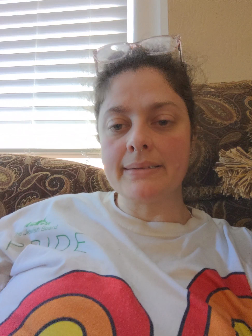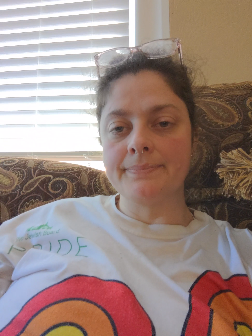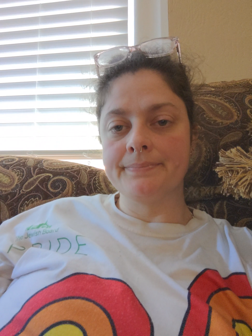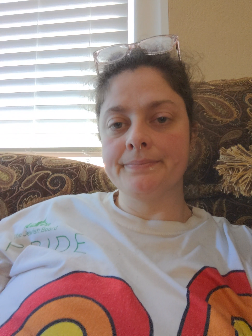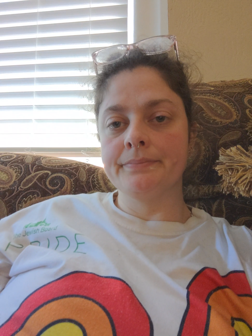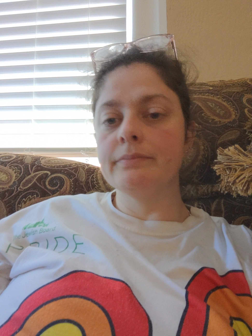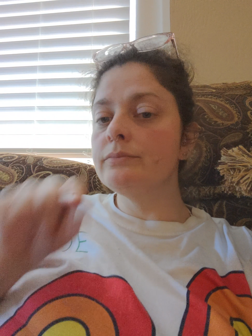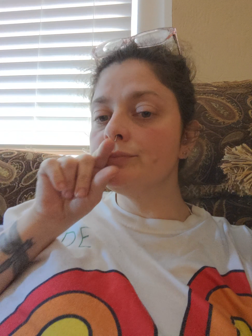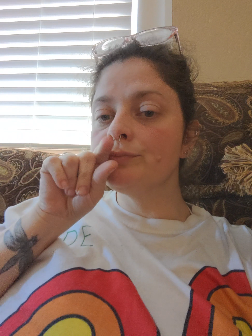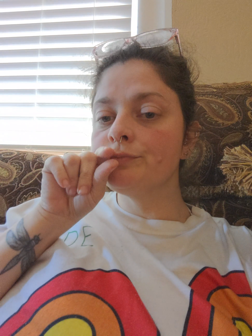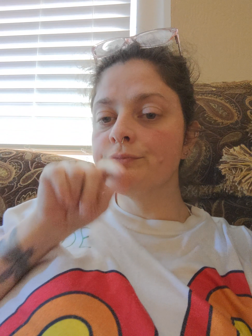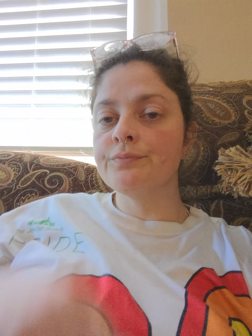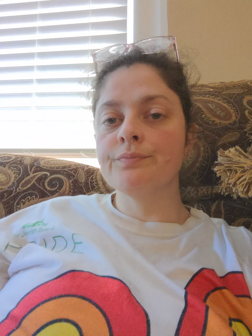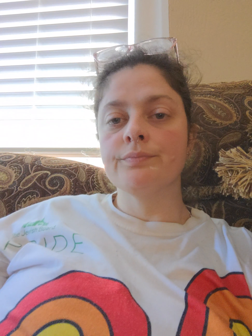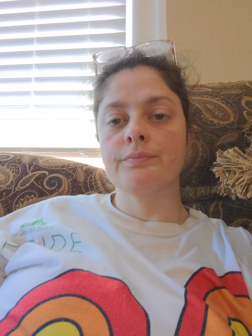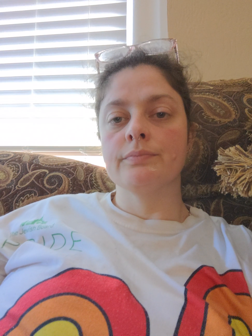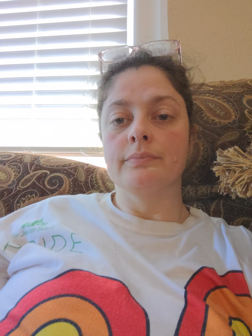bird